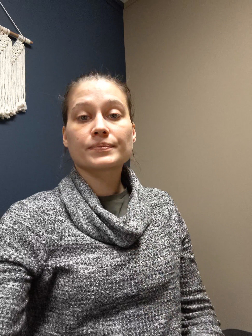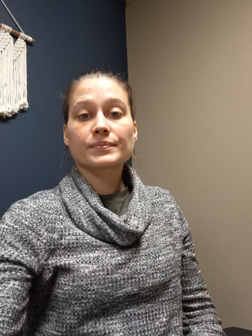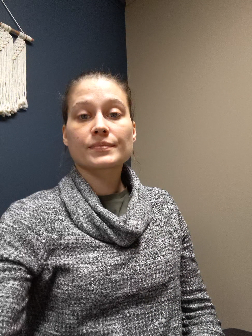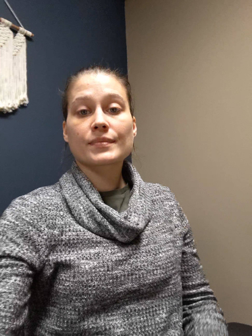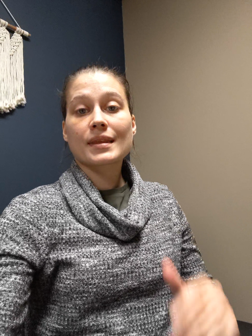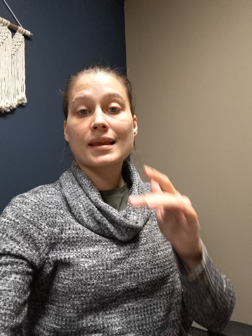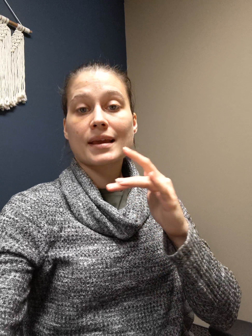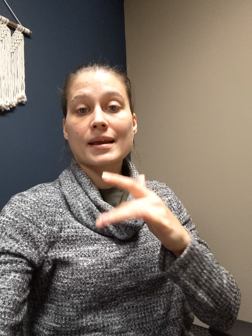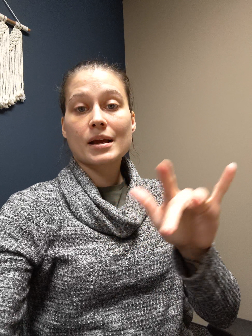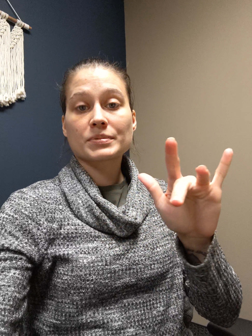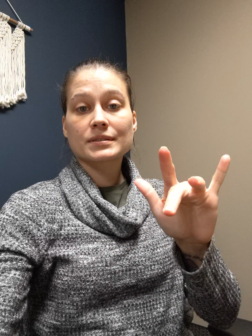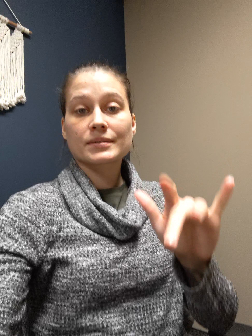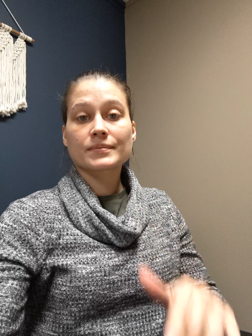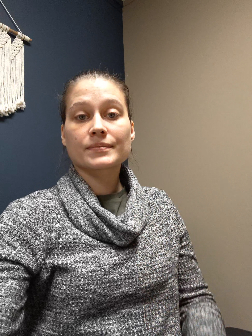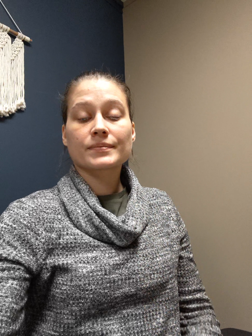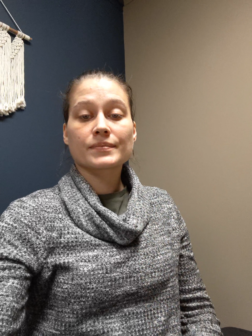empty